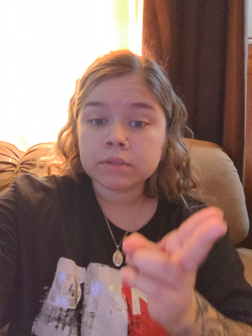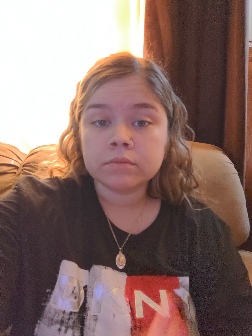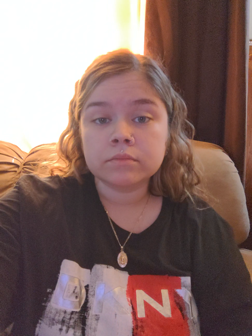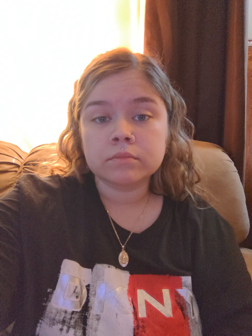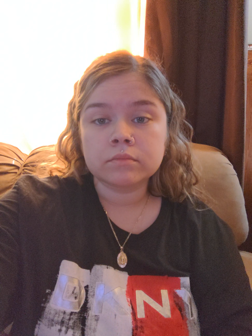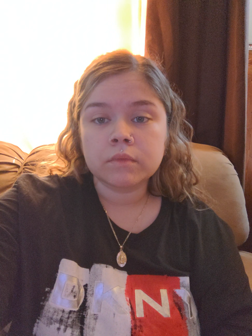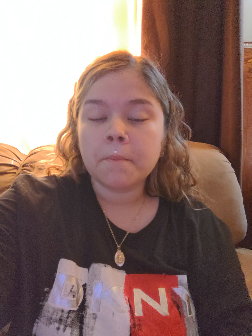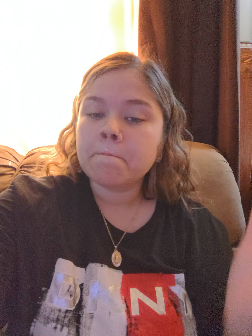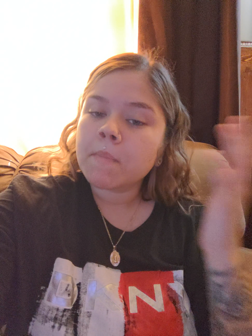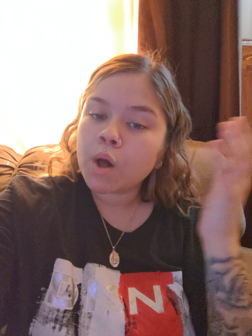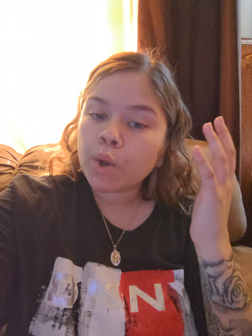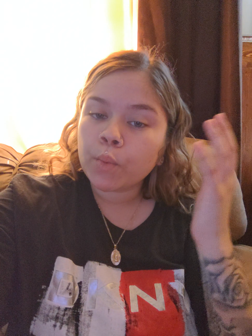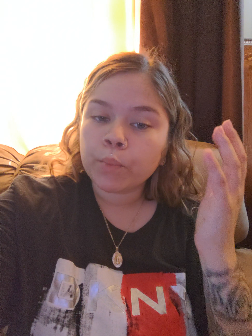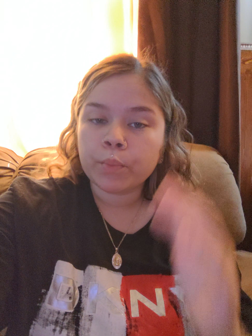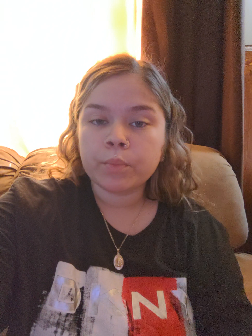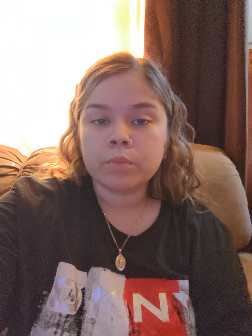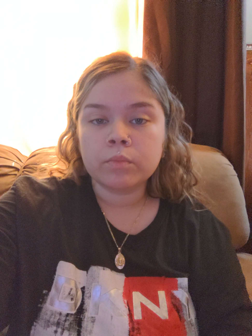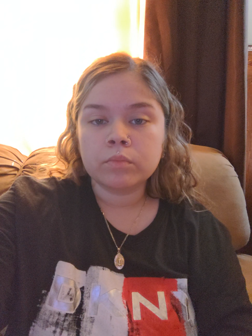pillow